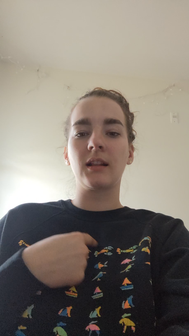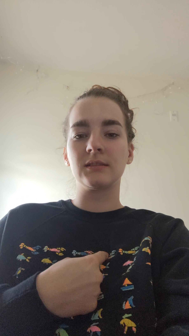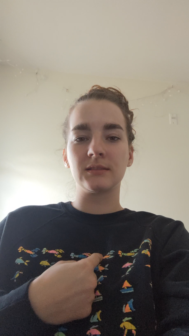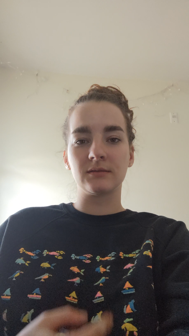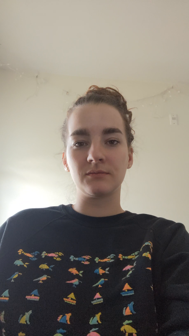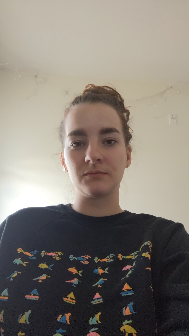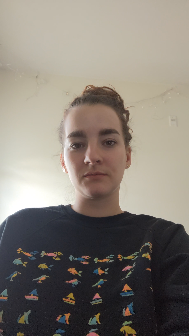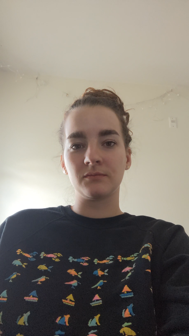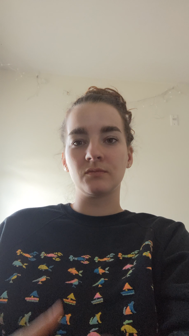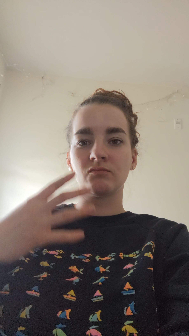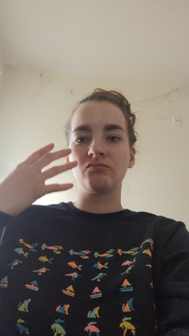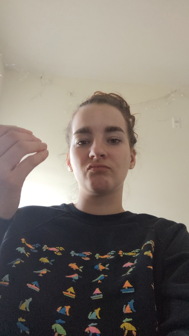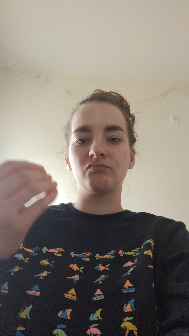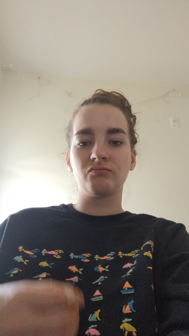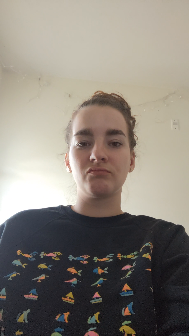got to